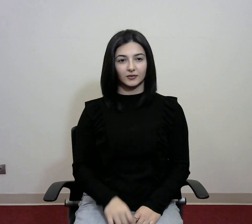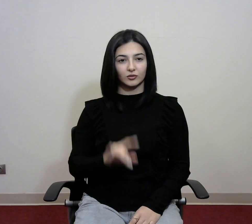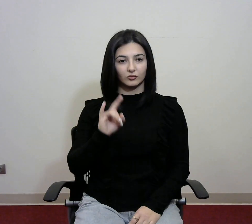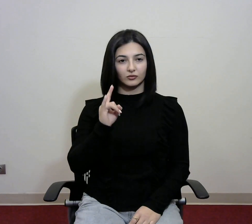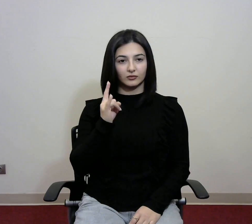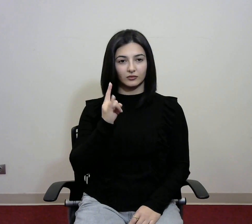uşaq